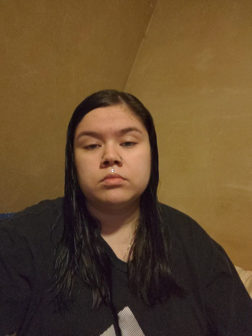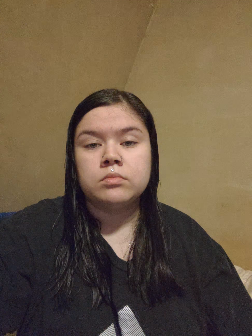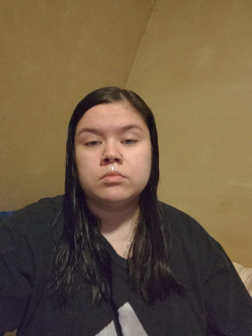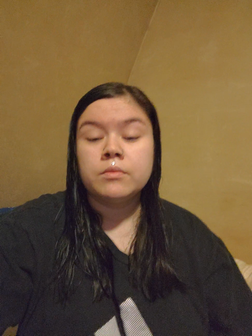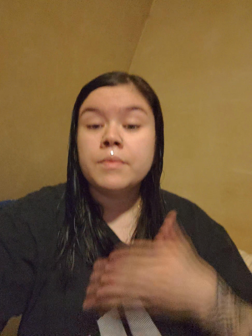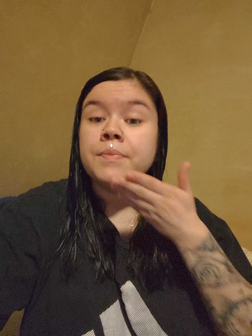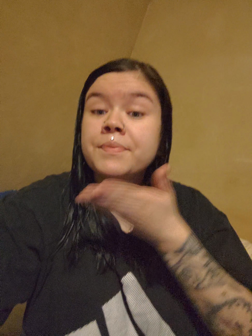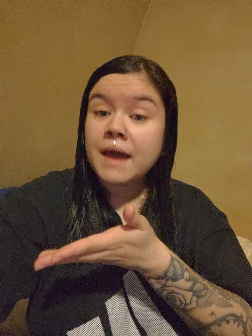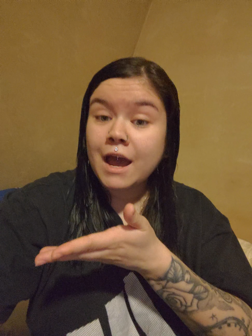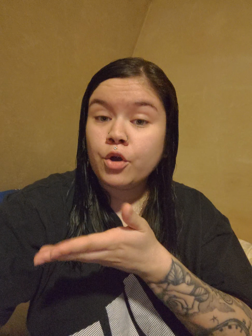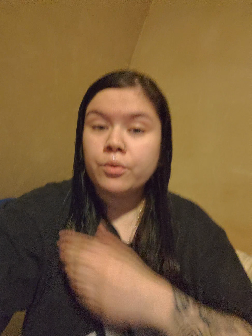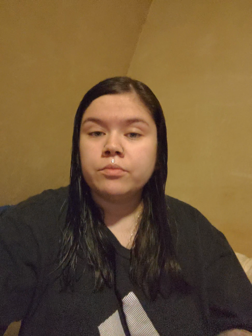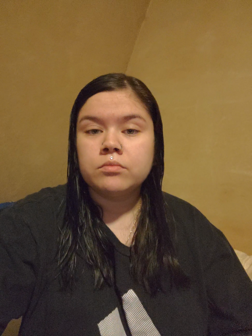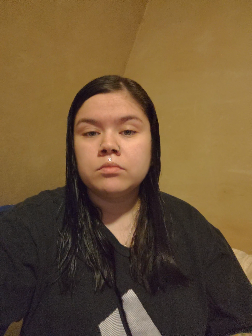there